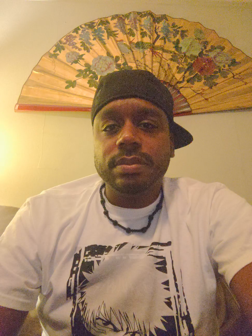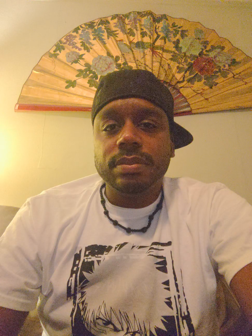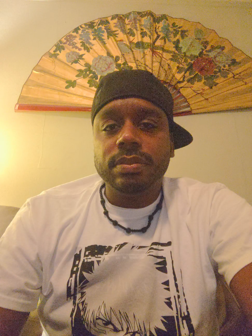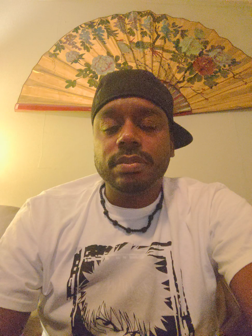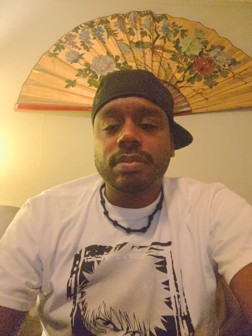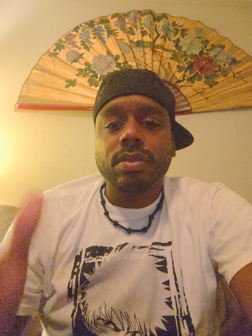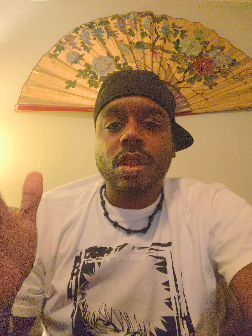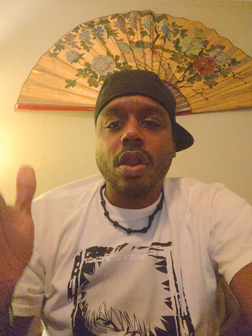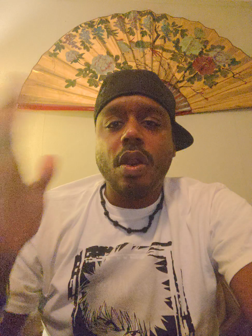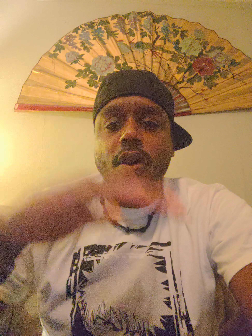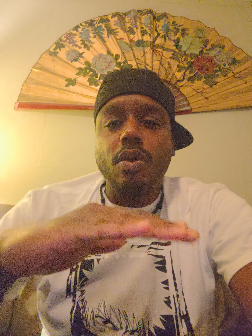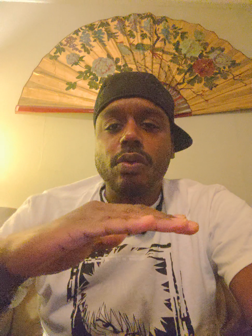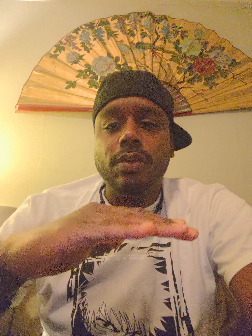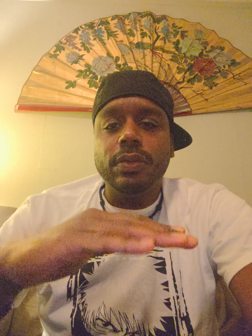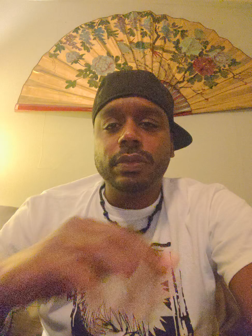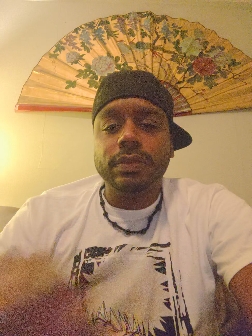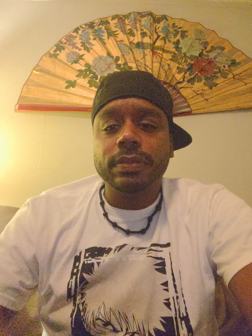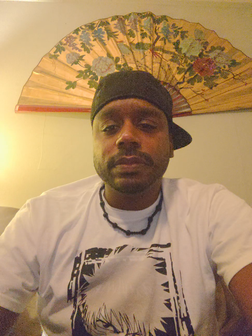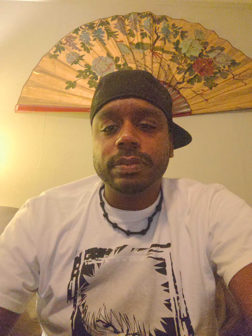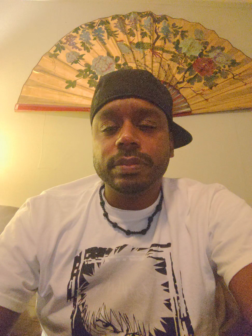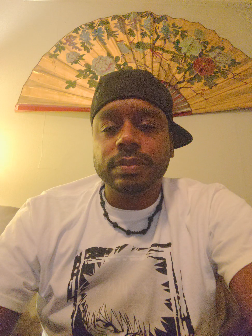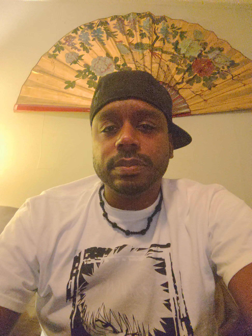on